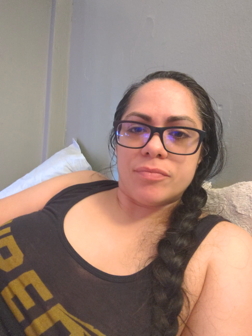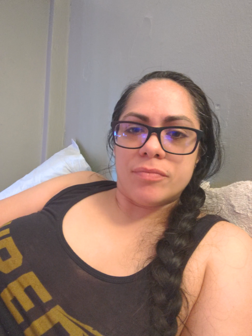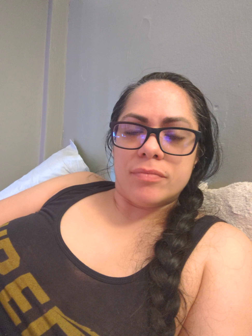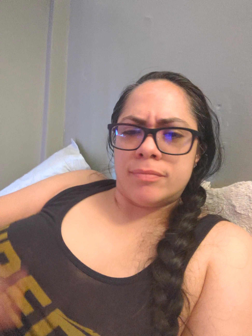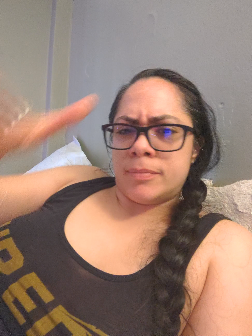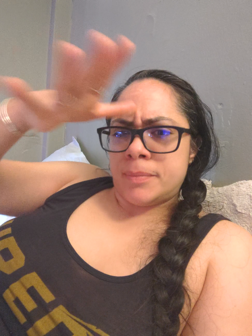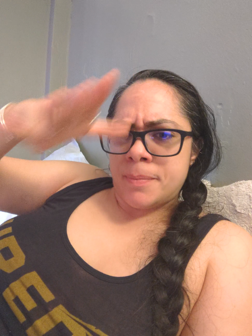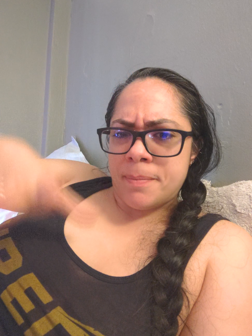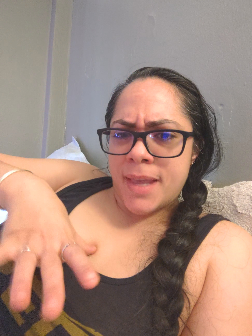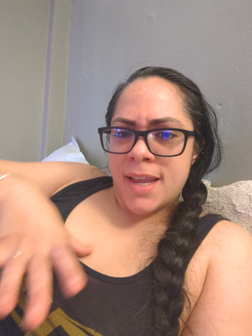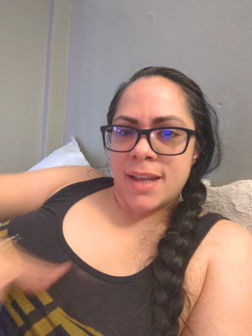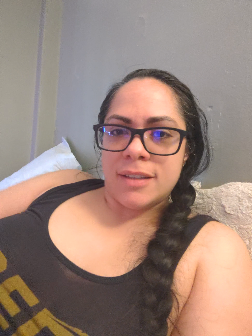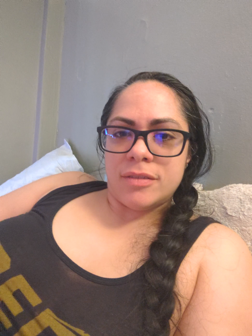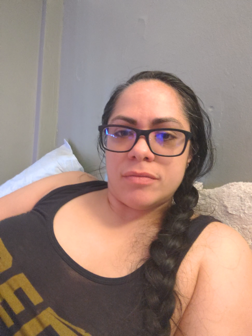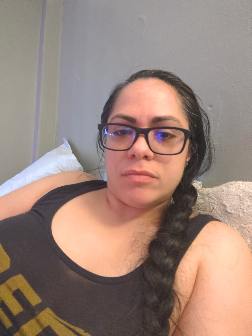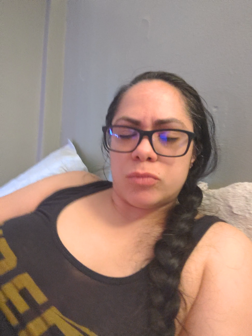man